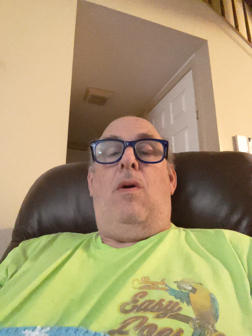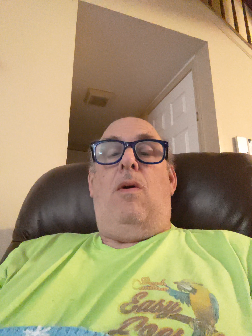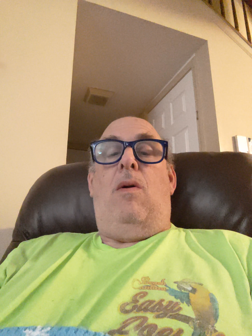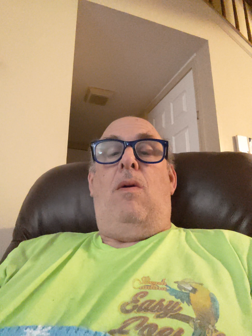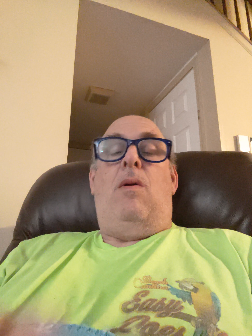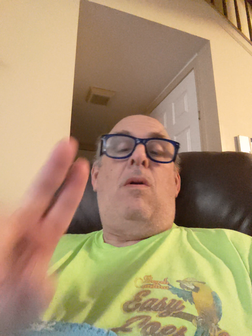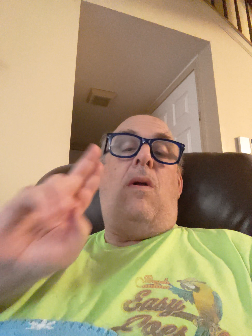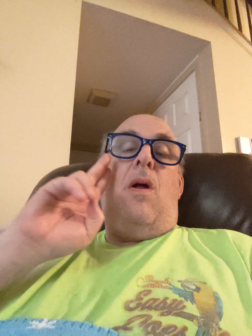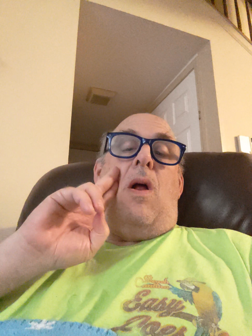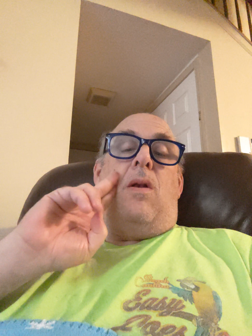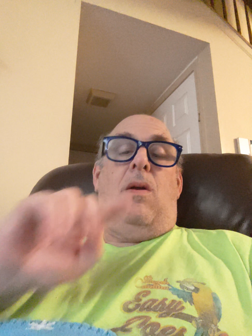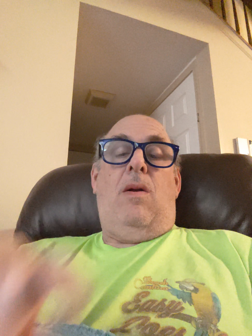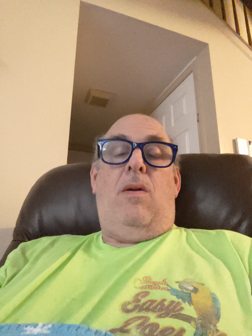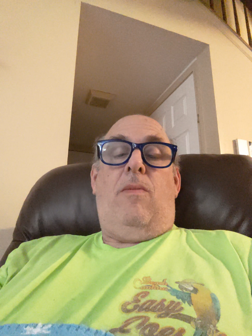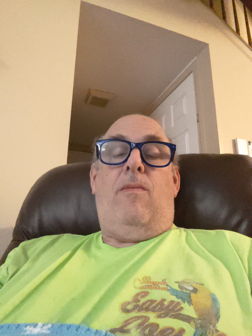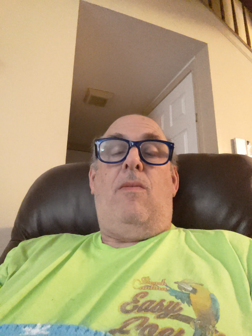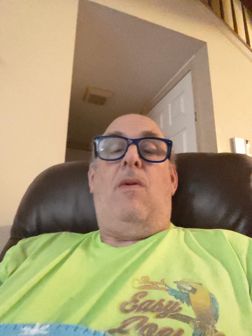uncle